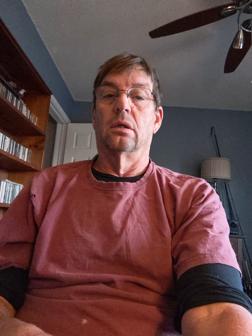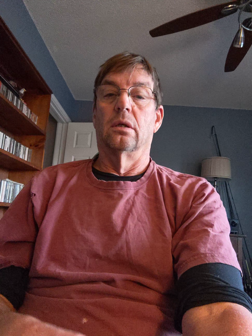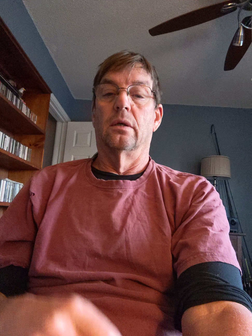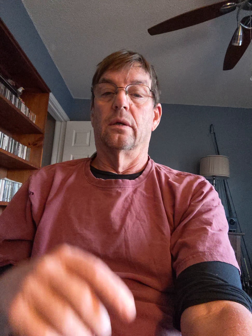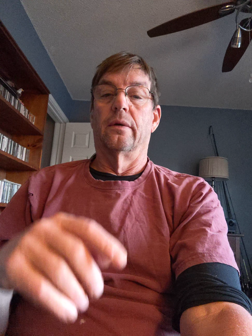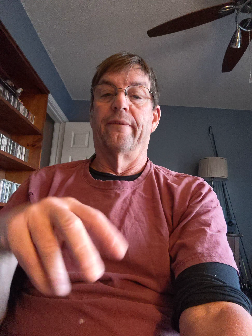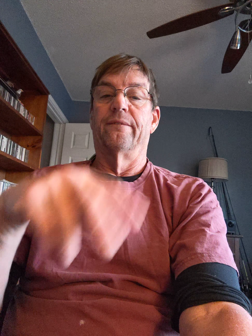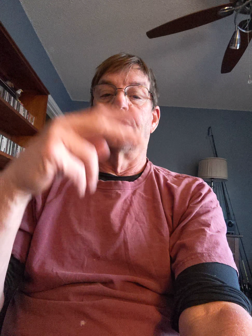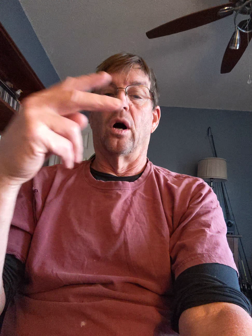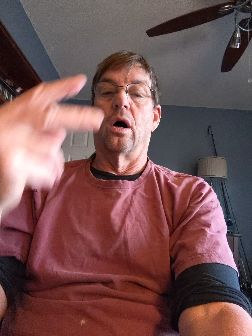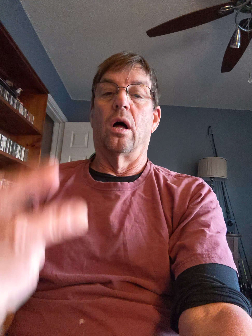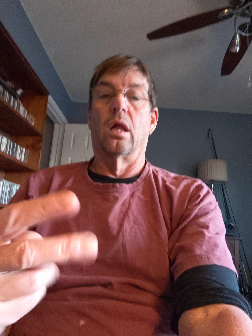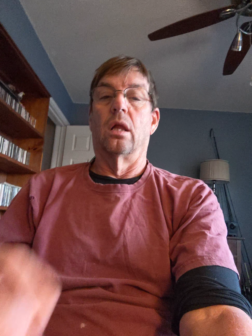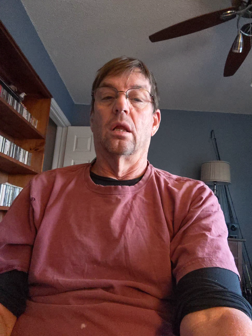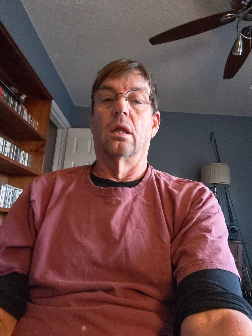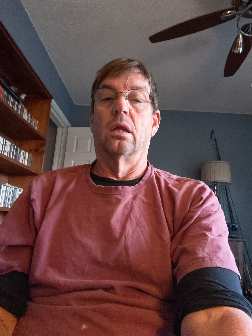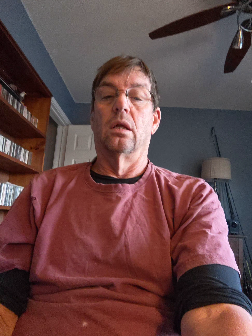fall